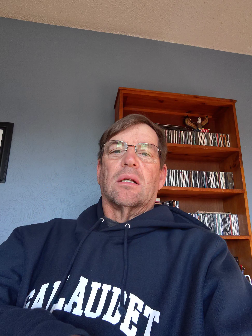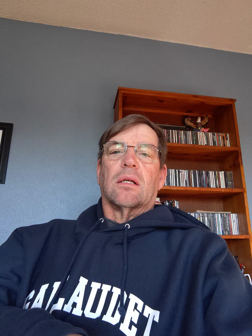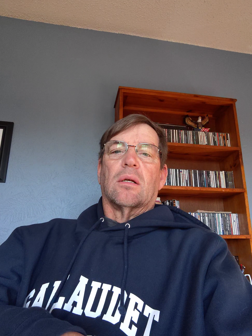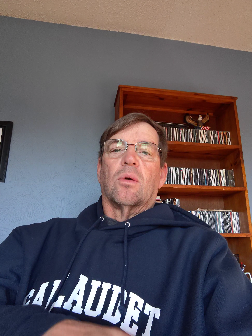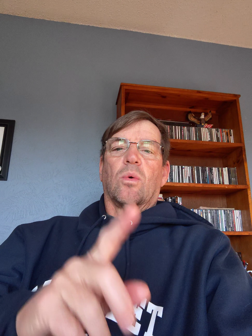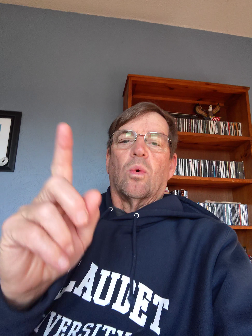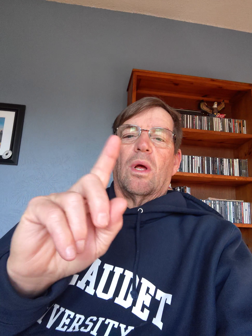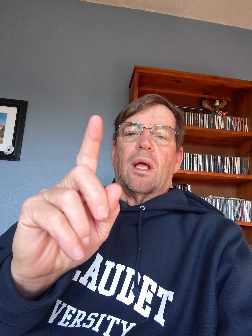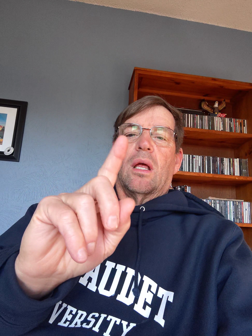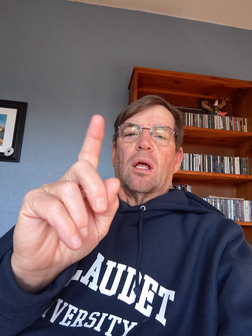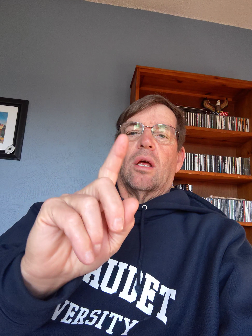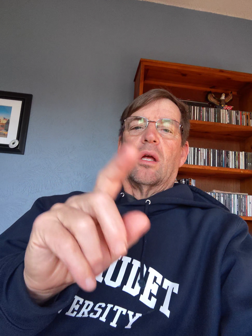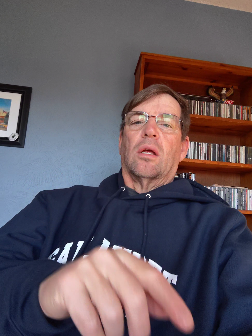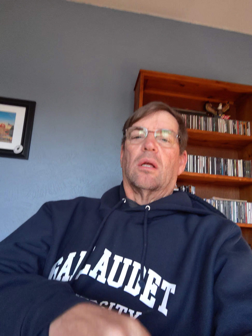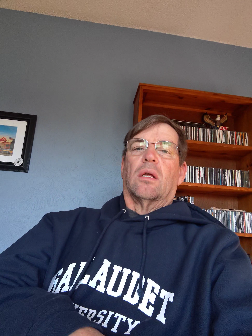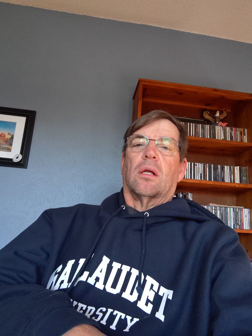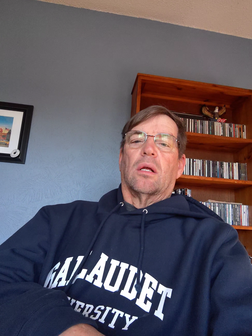where